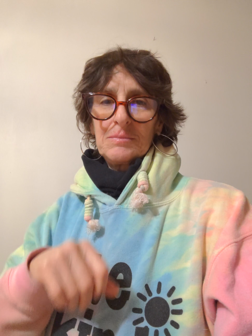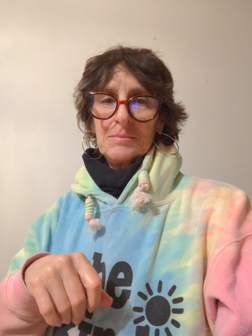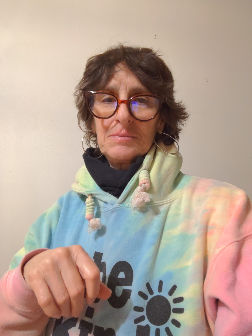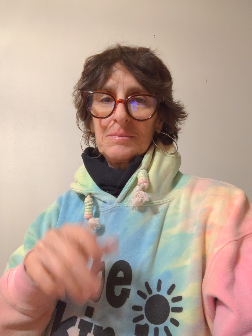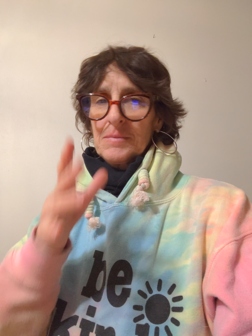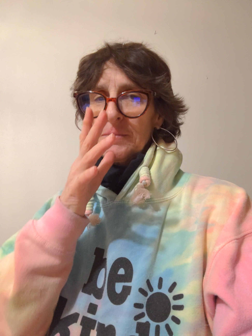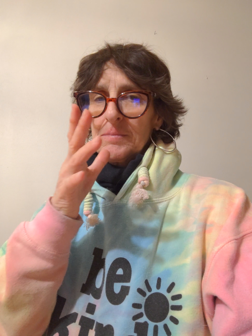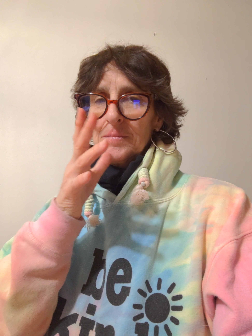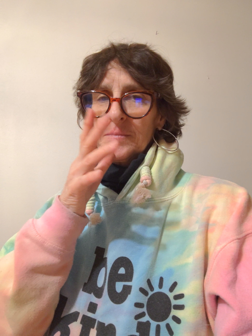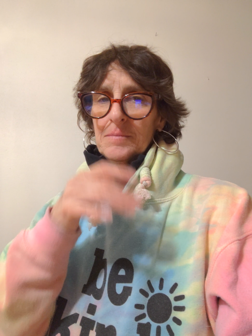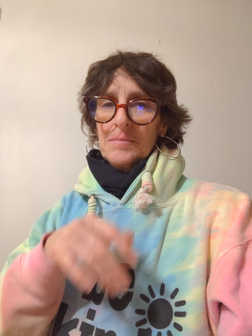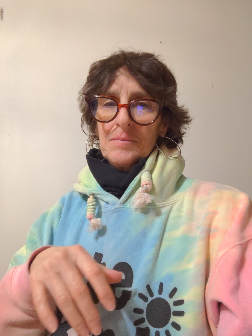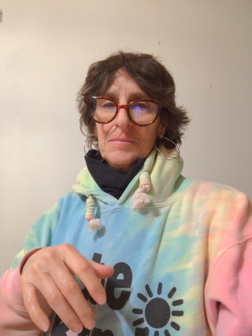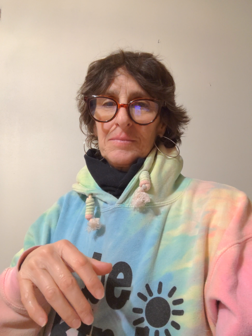mom